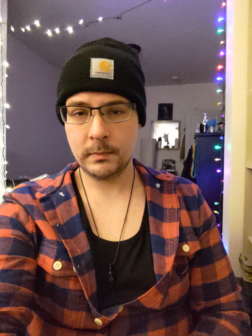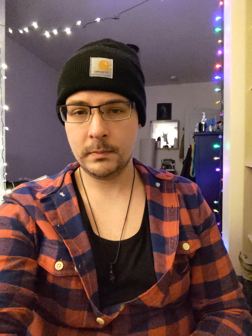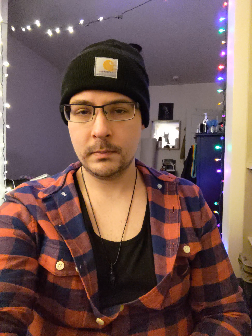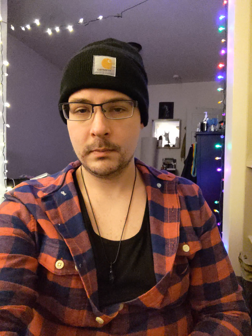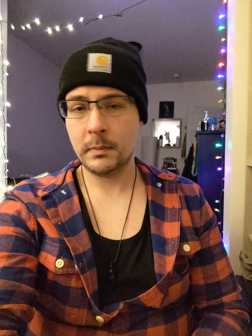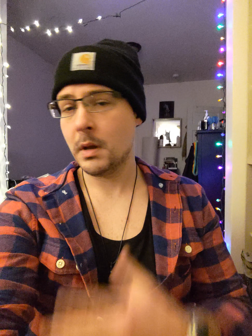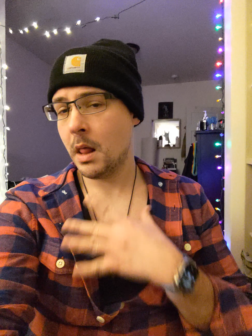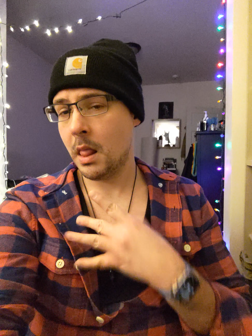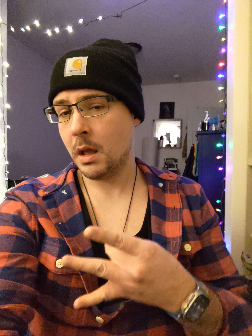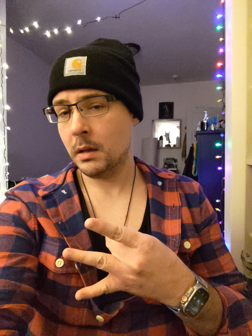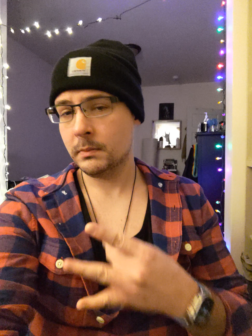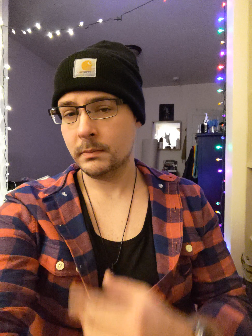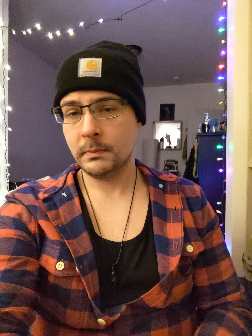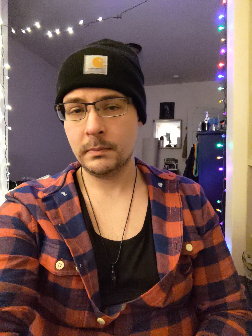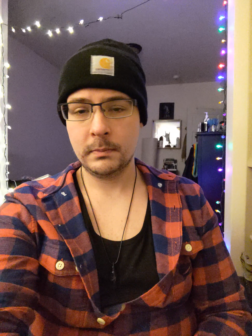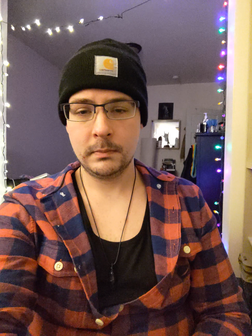like